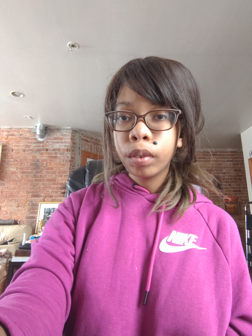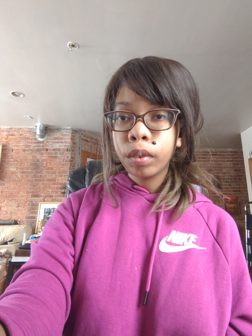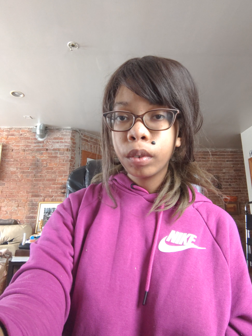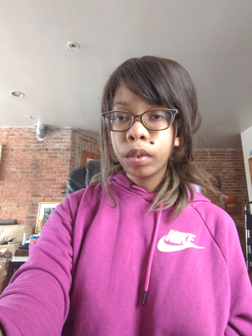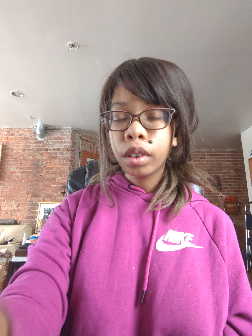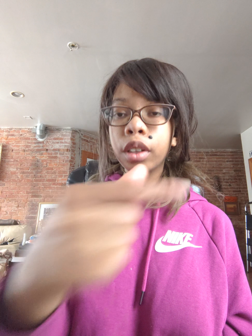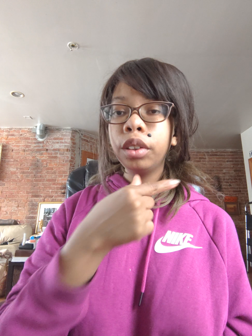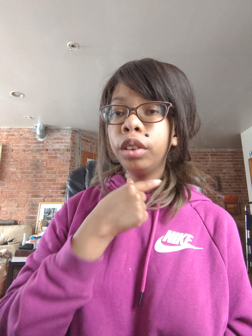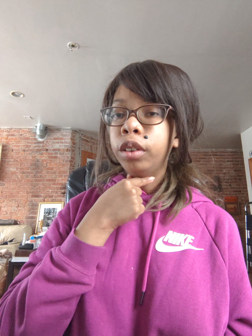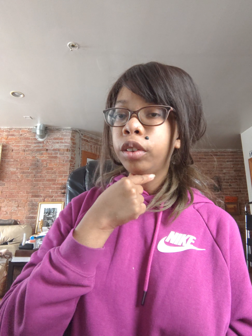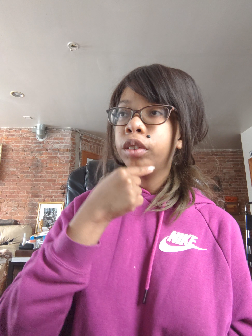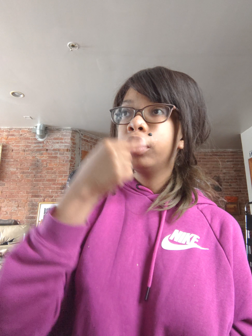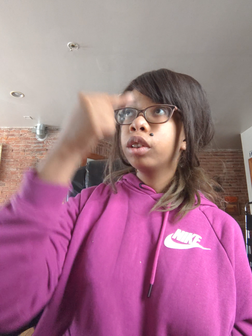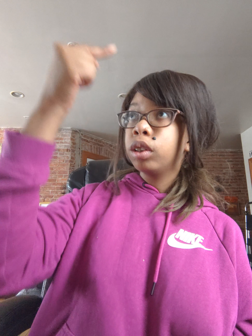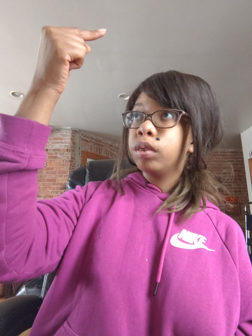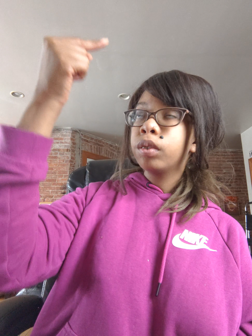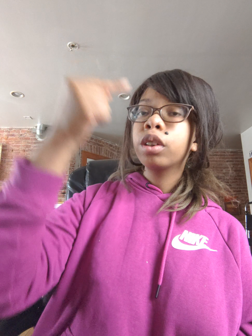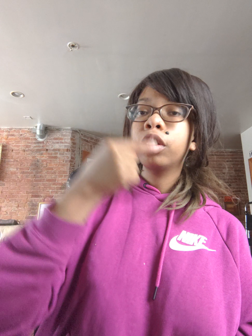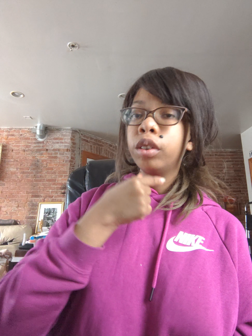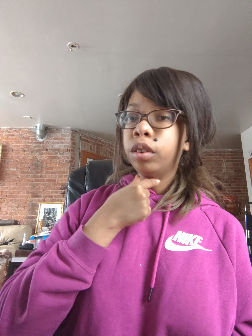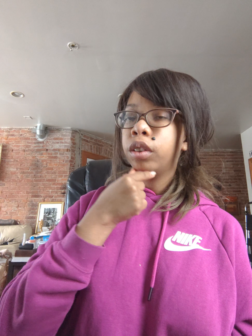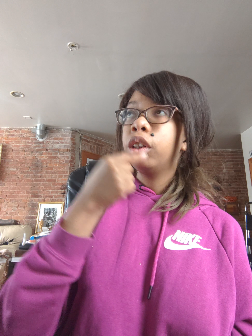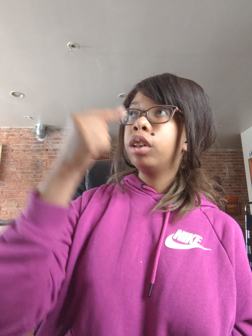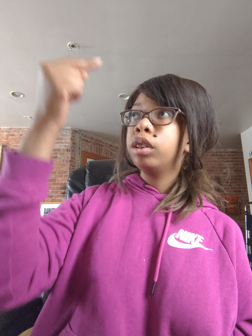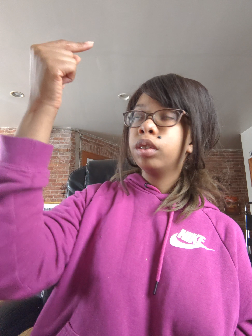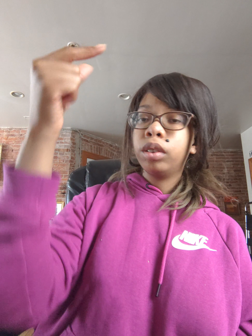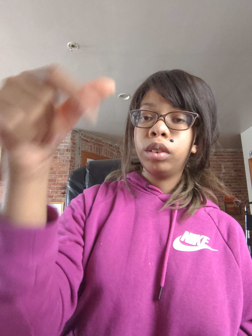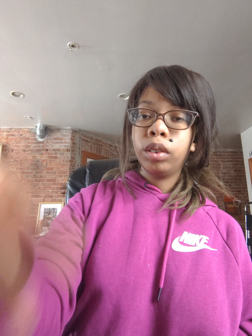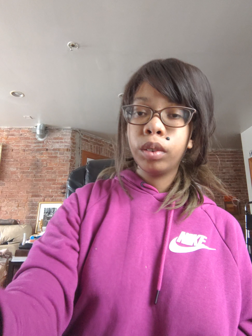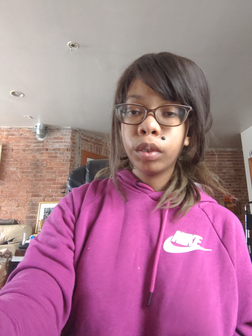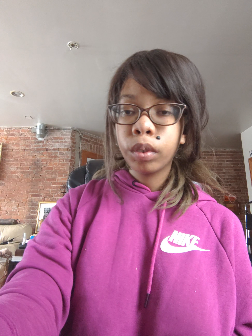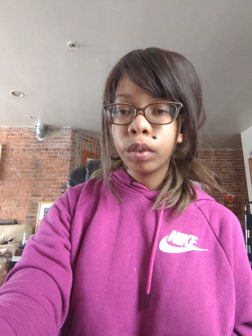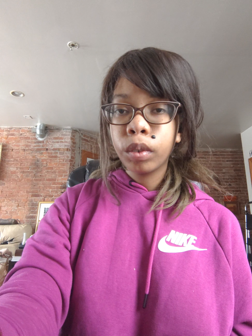giraffe